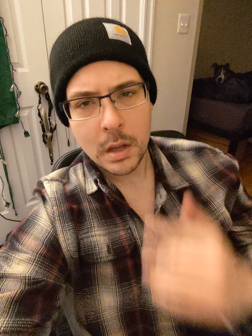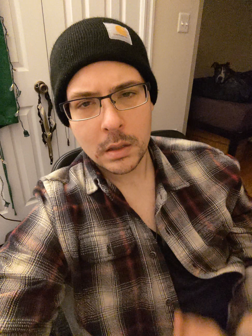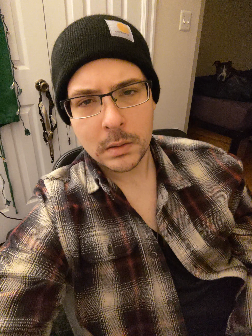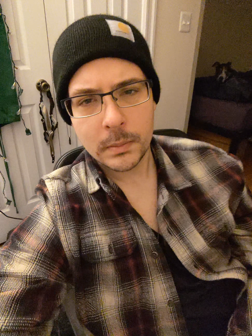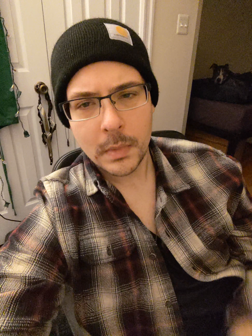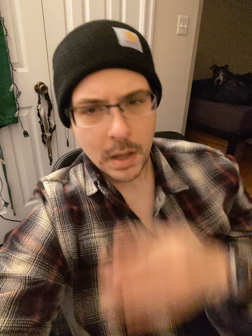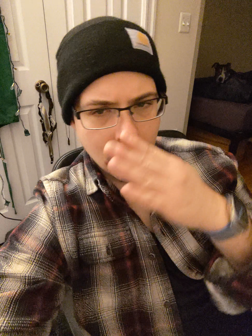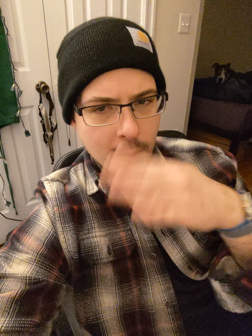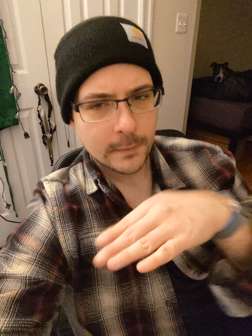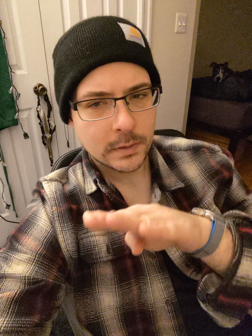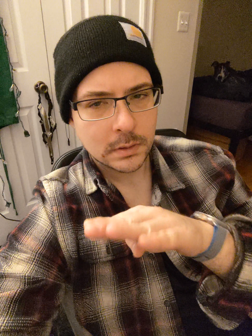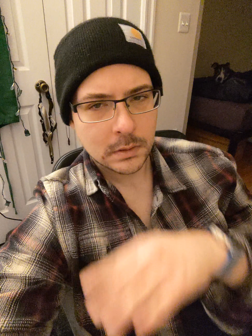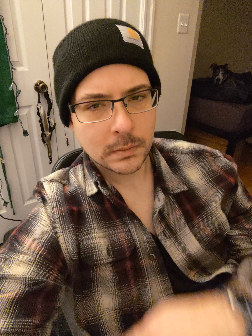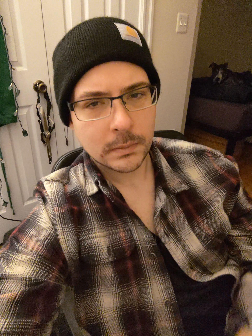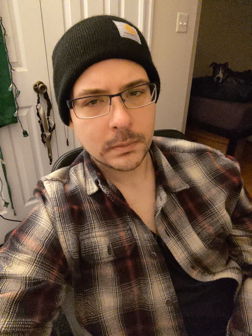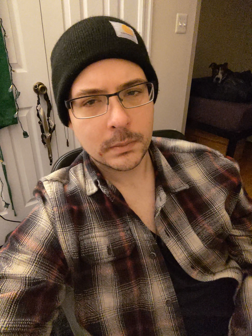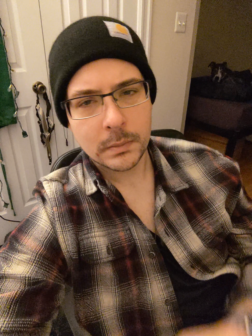elephant